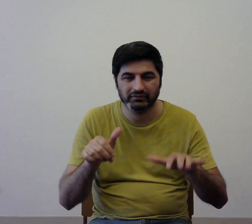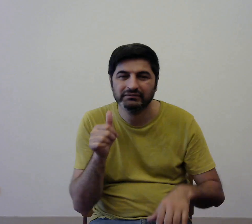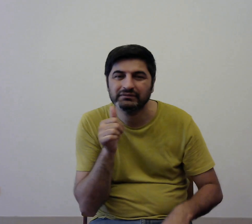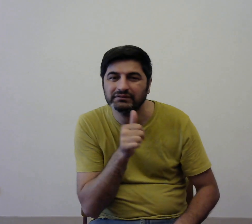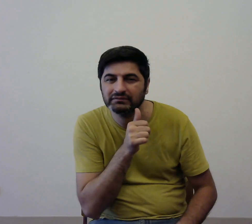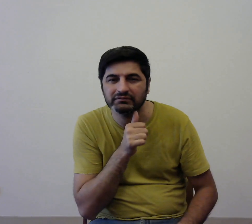parol